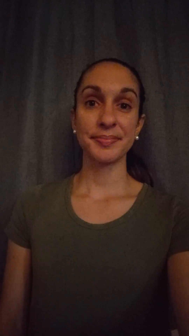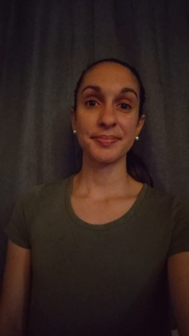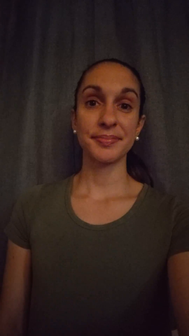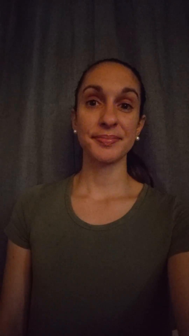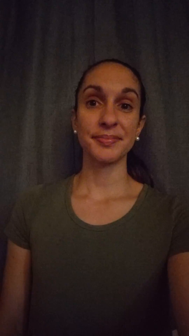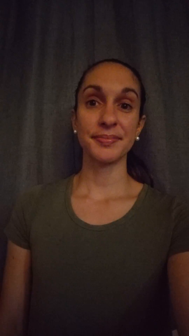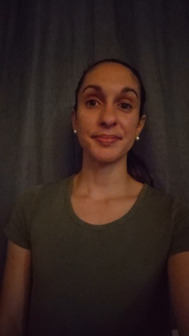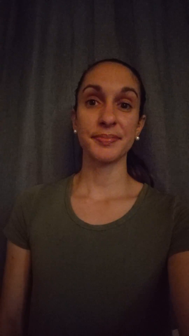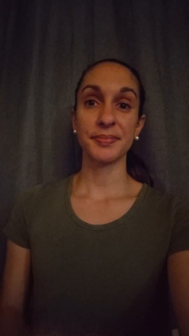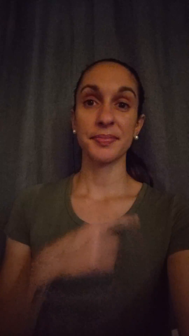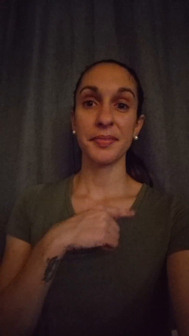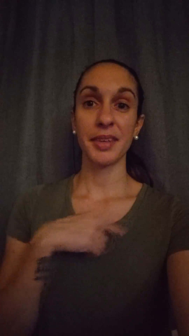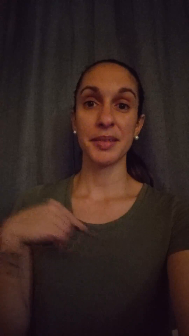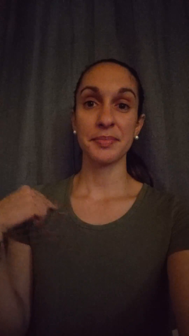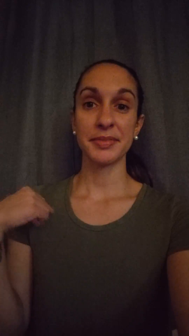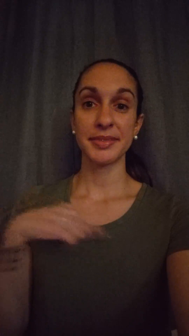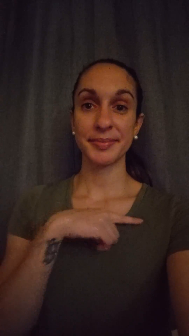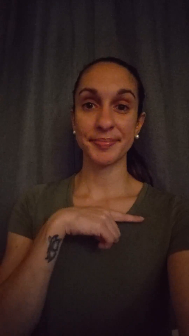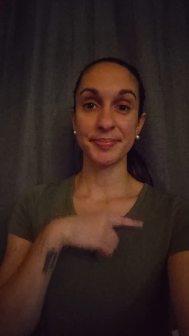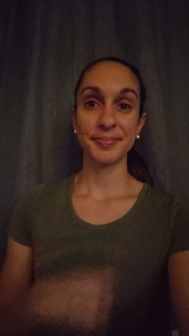bib